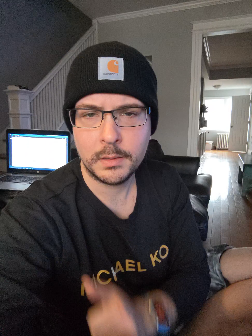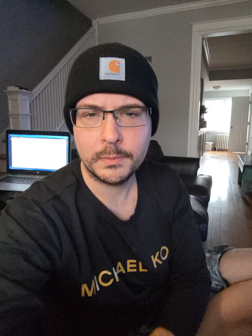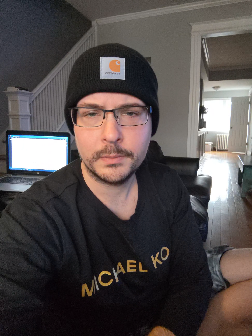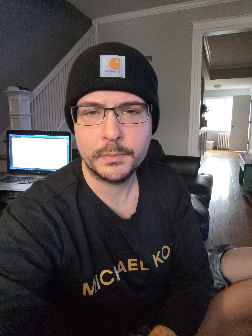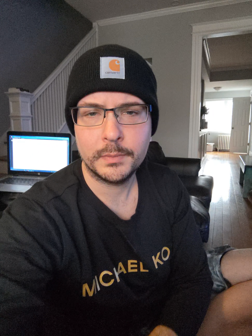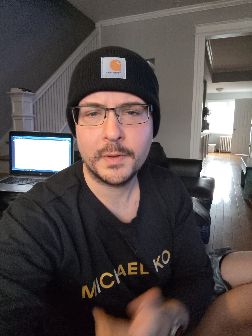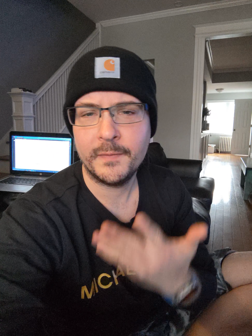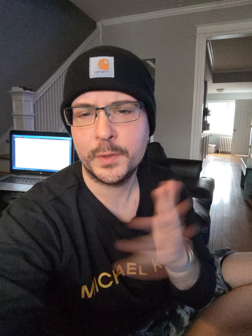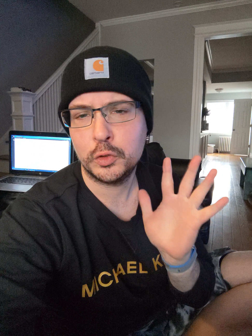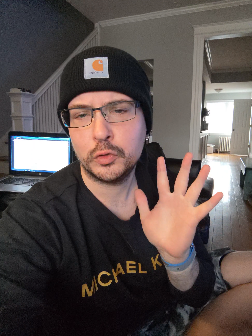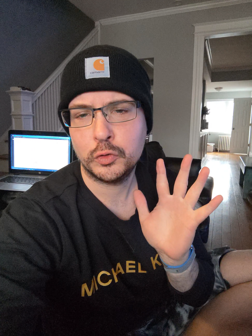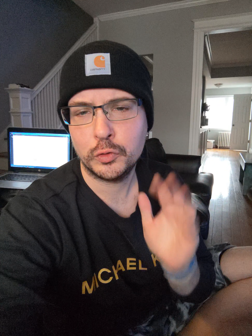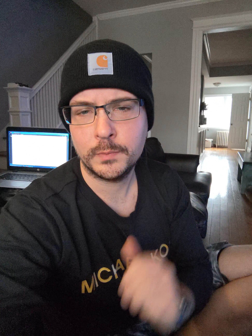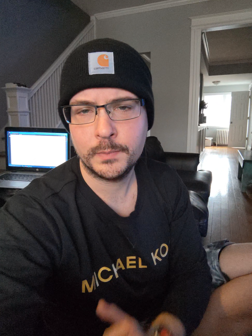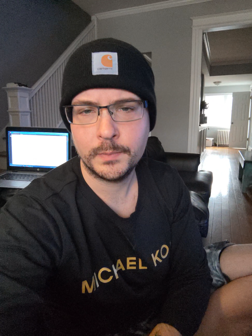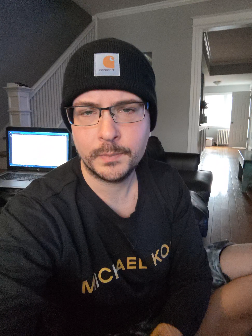finish